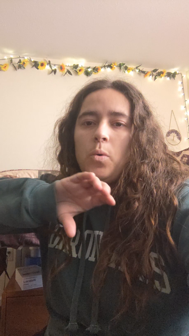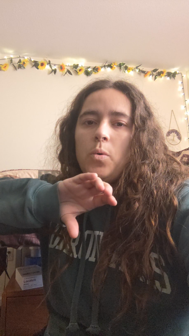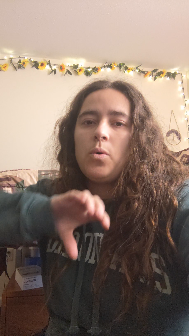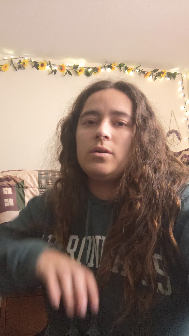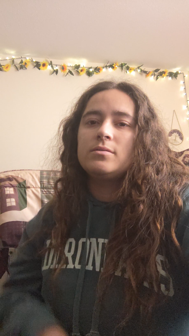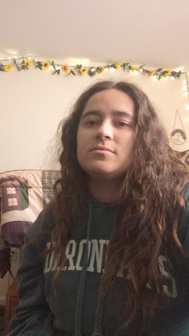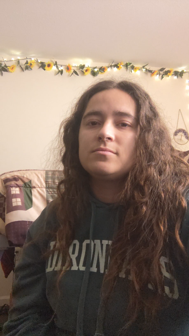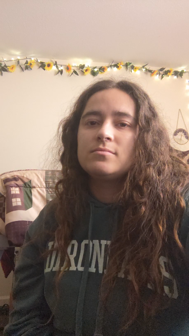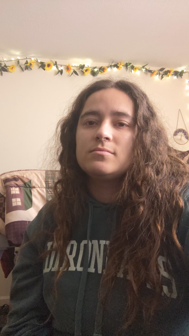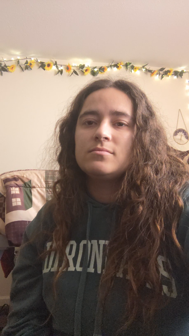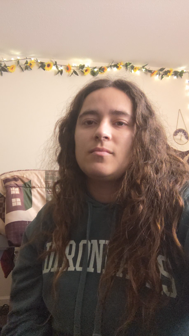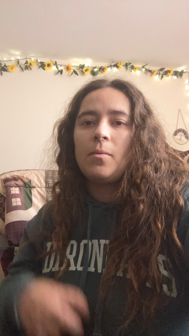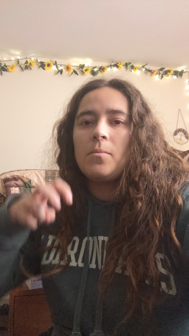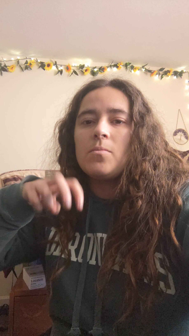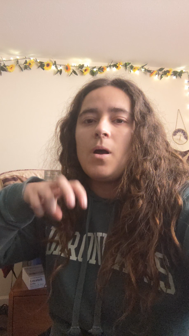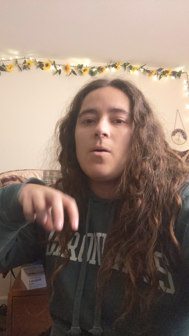potato